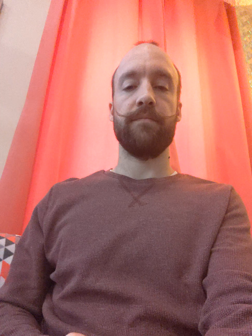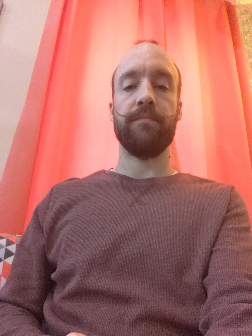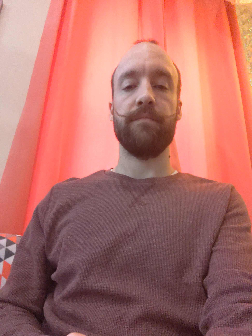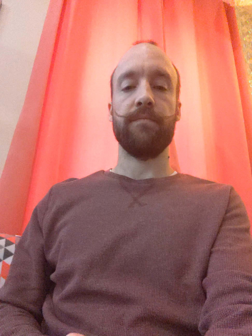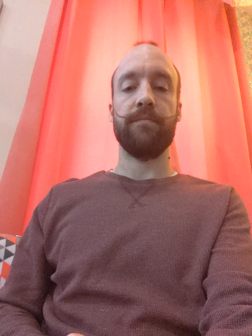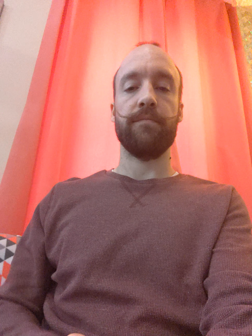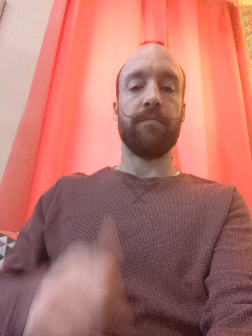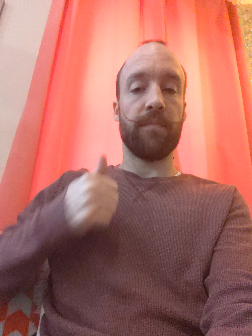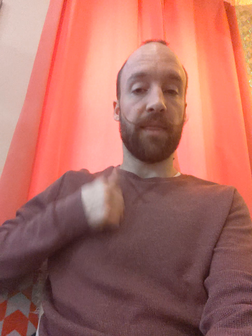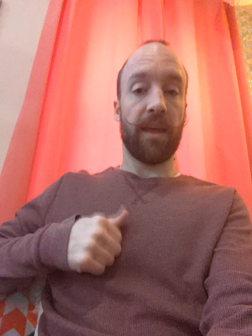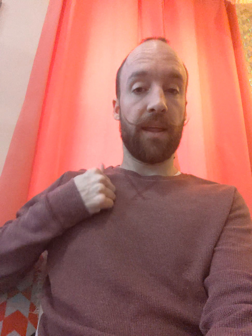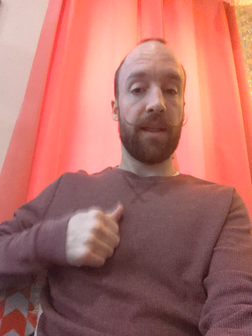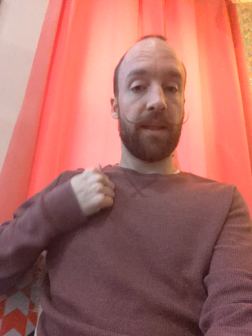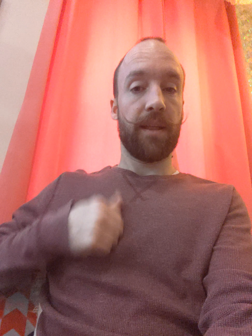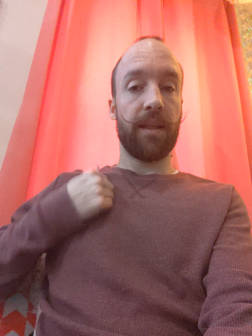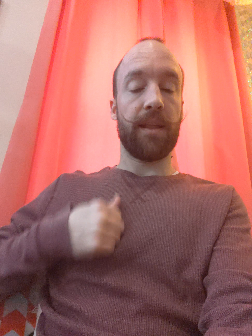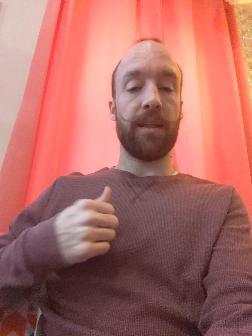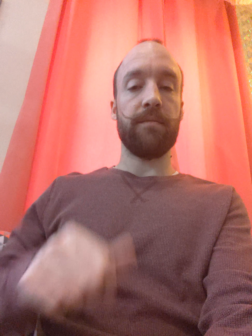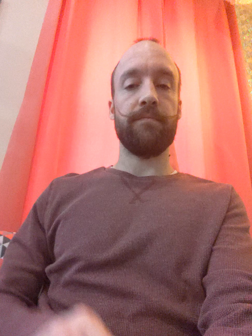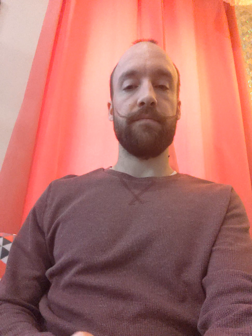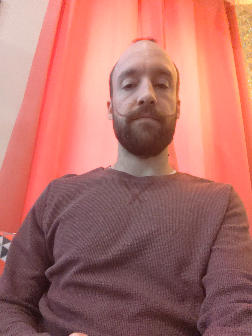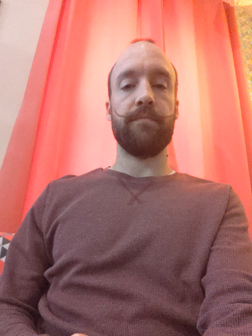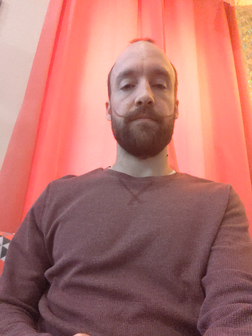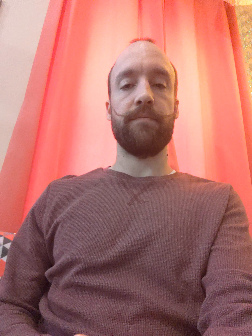bath